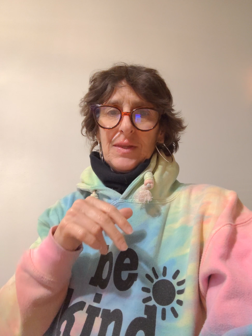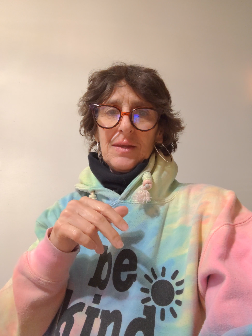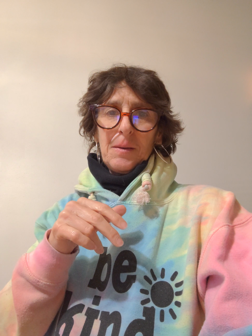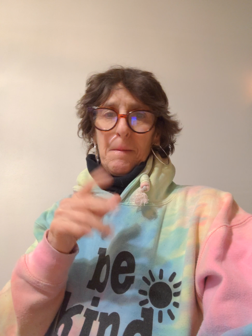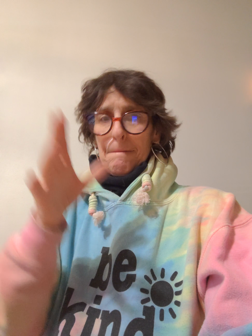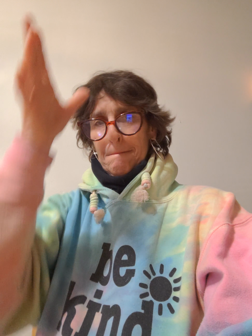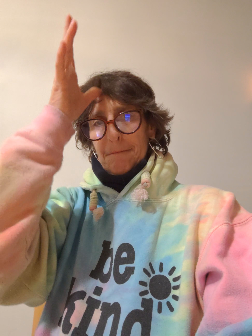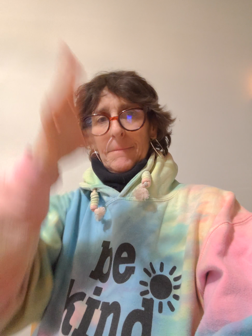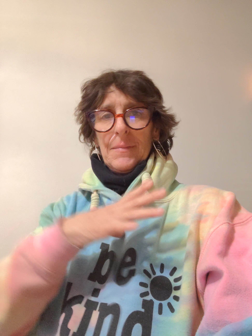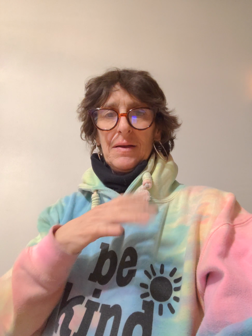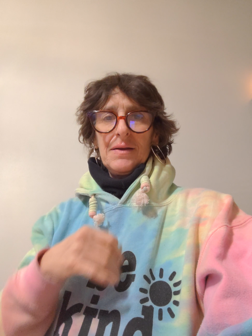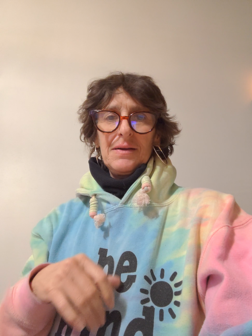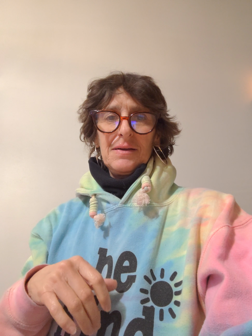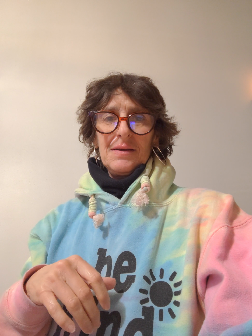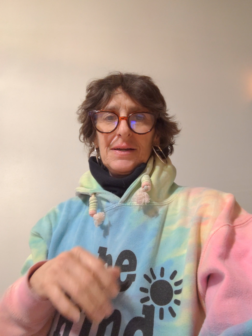man